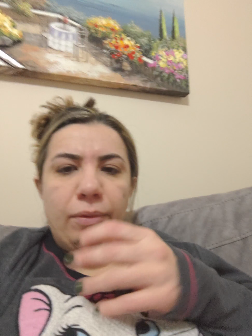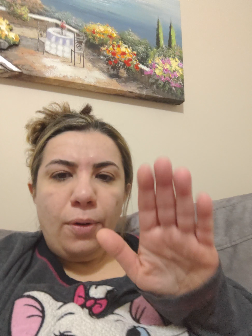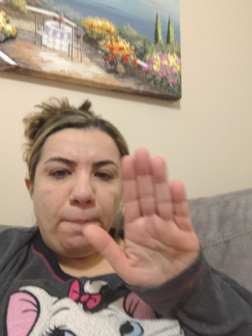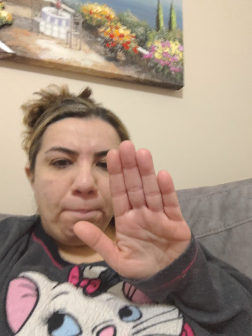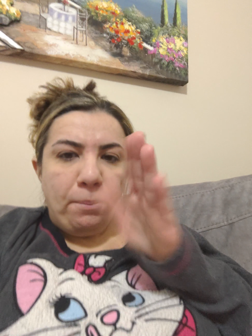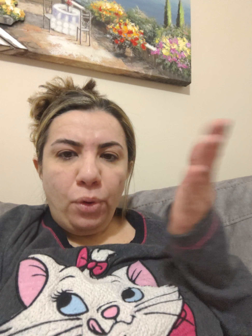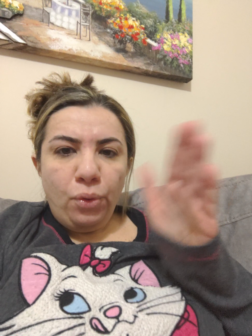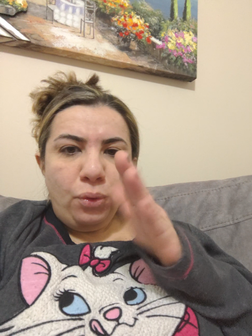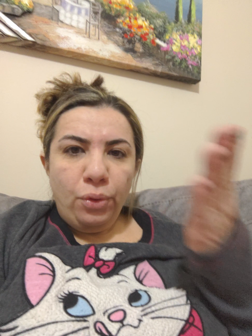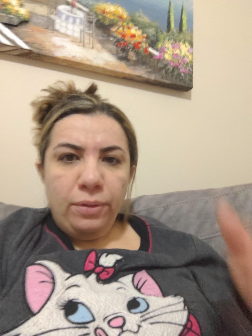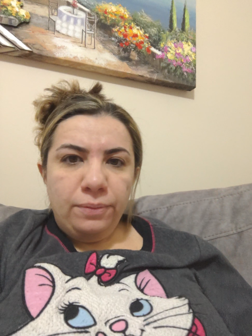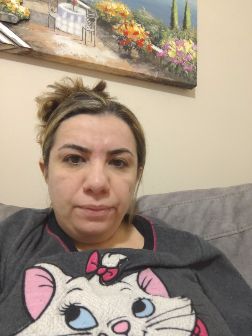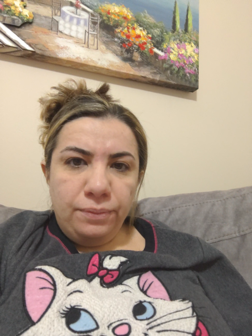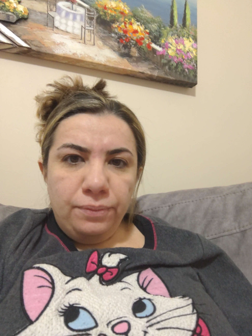book